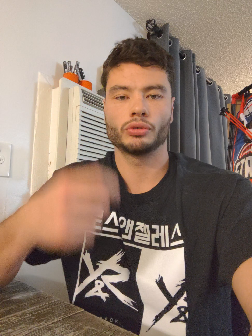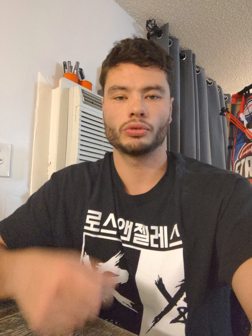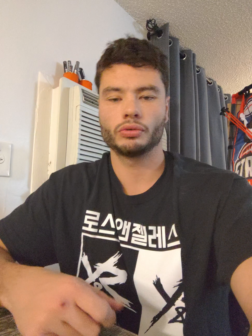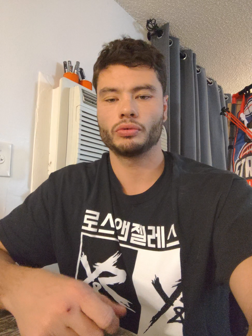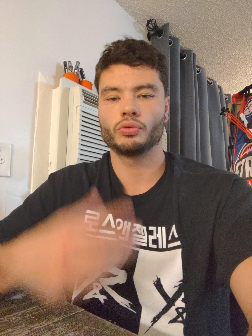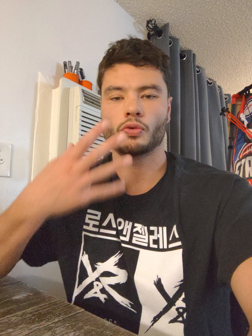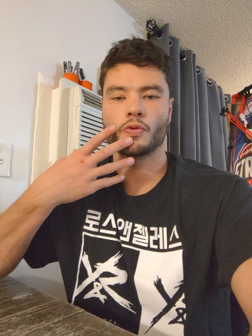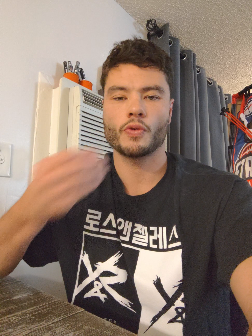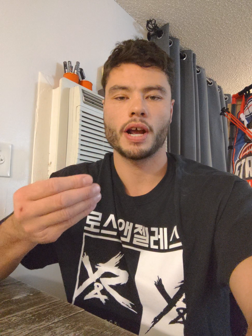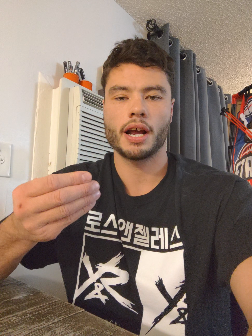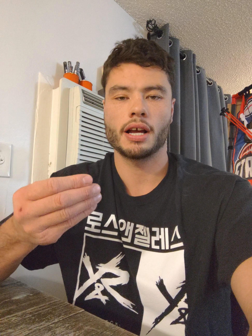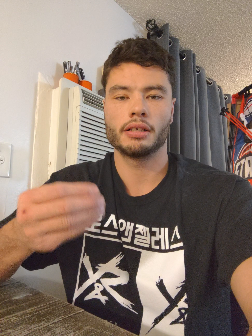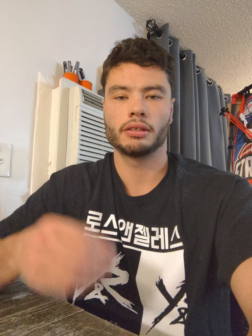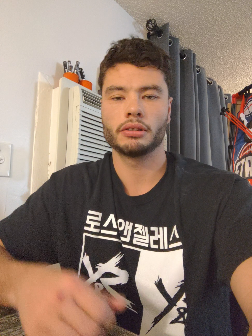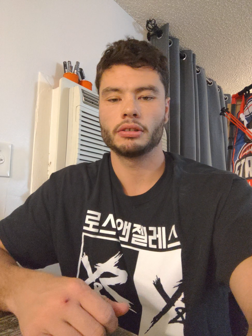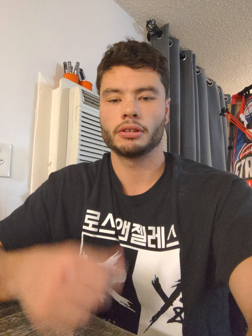wet